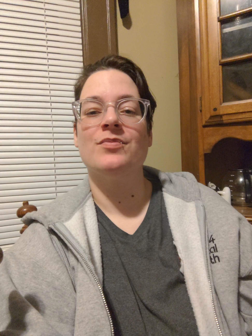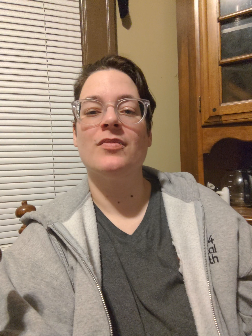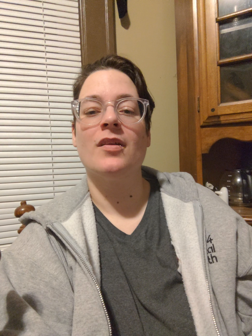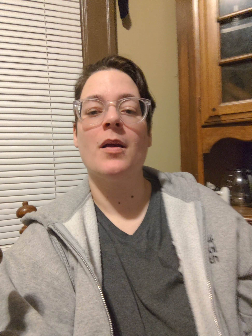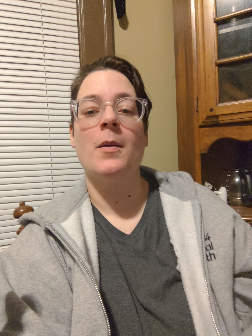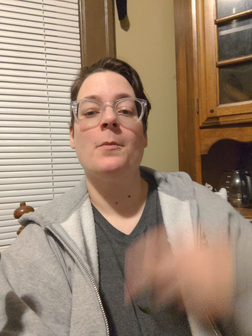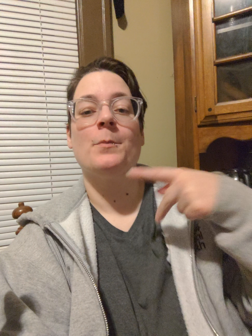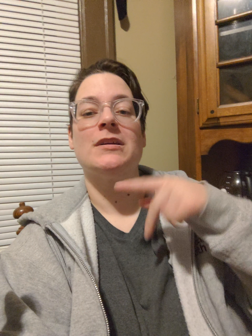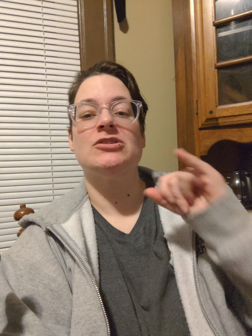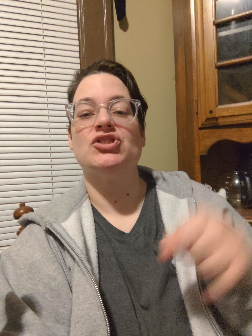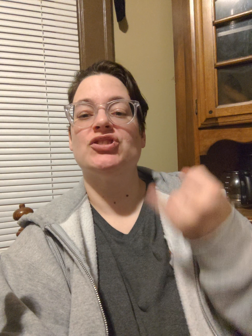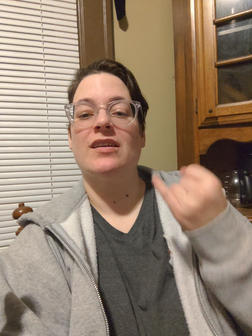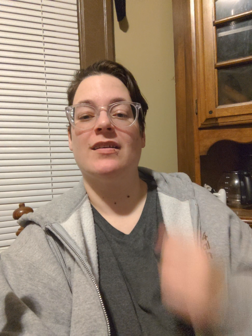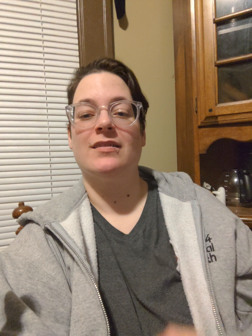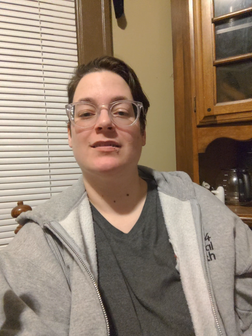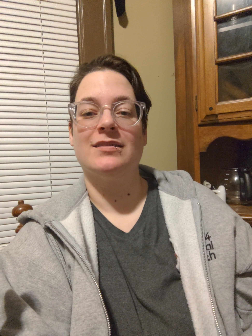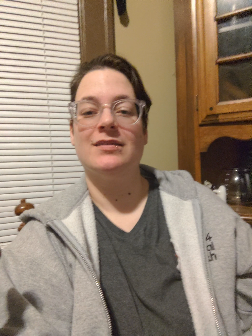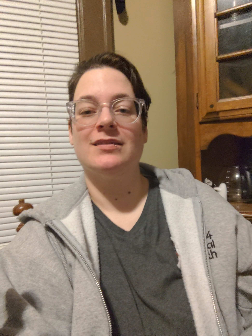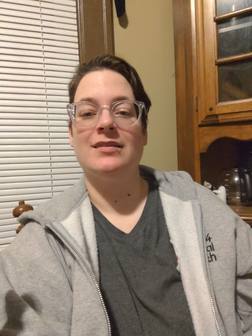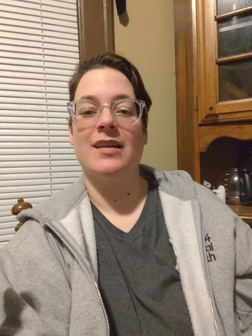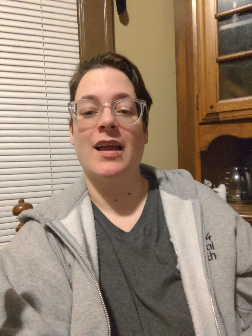pajamas